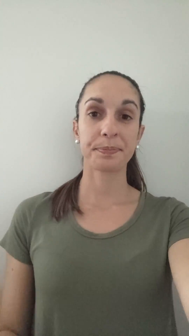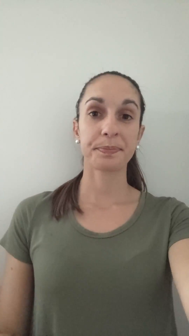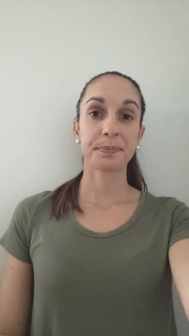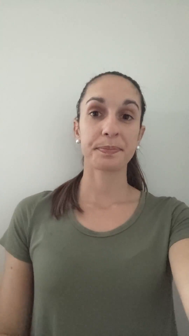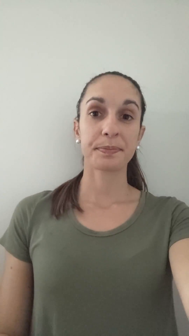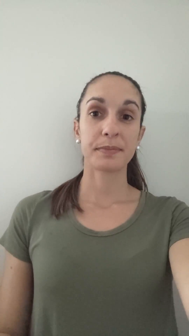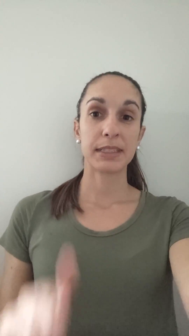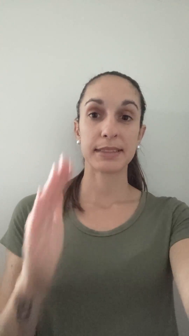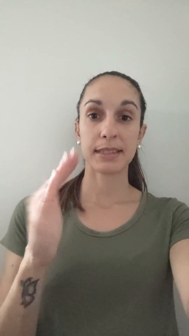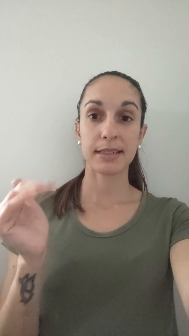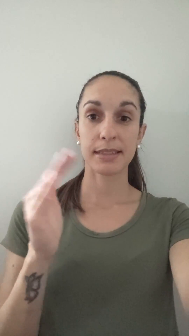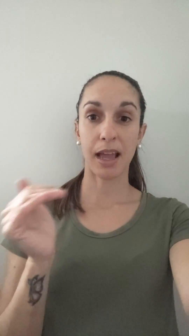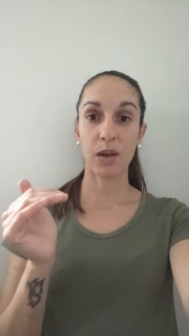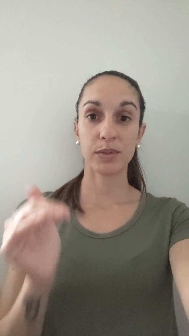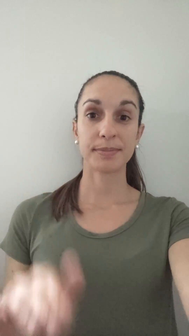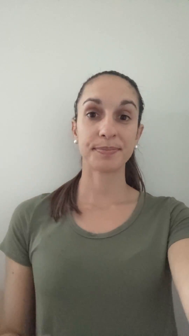downtown